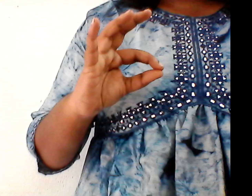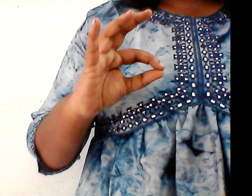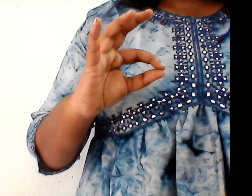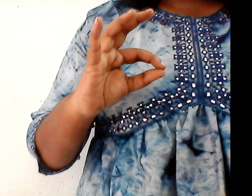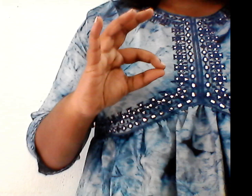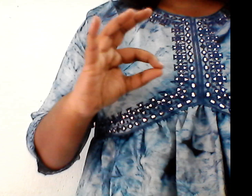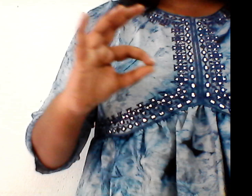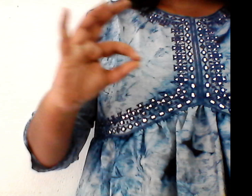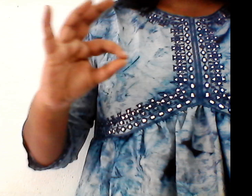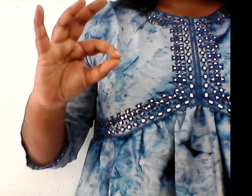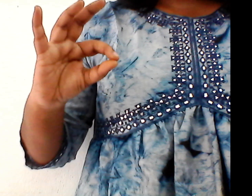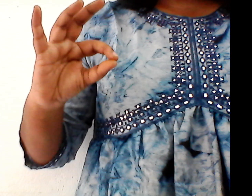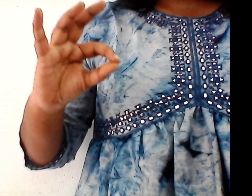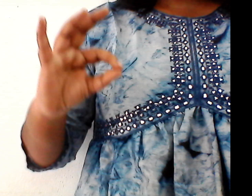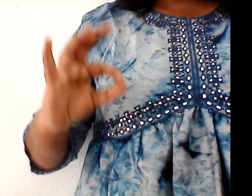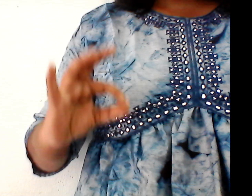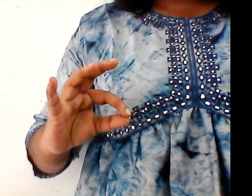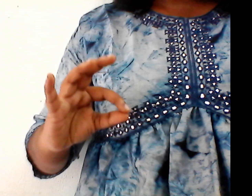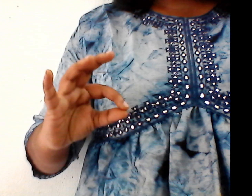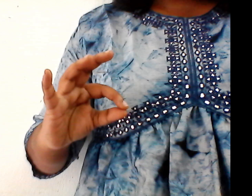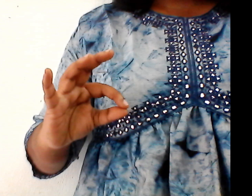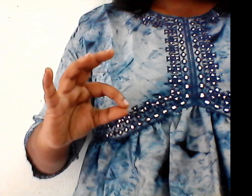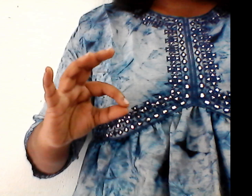ഔ